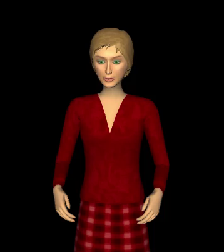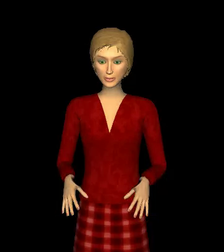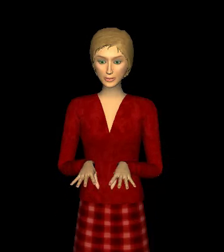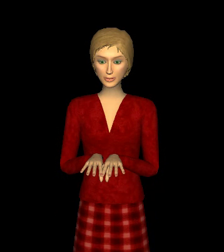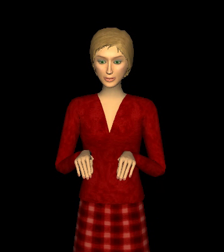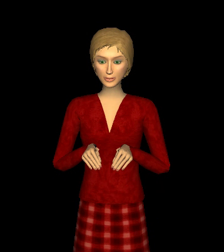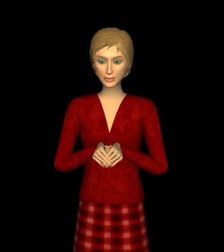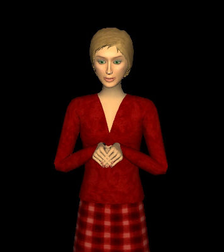عائلة